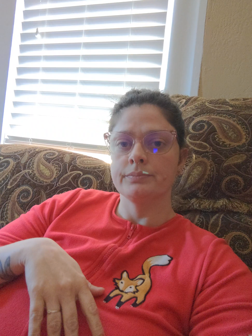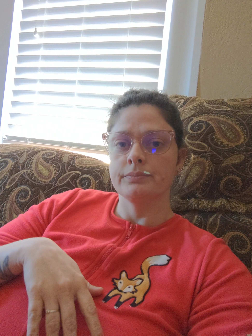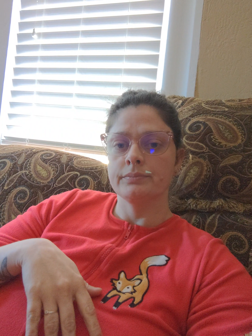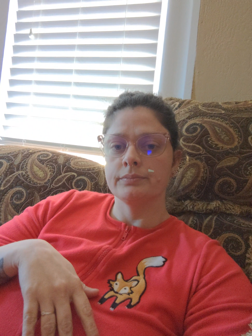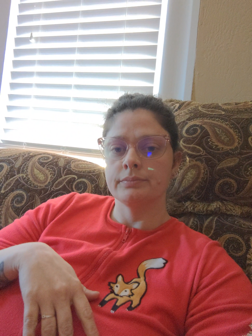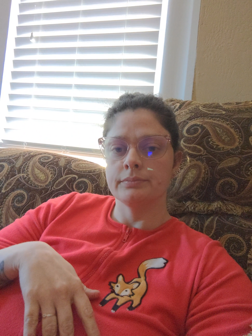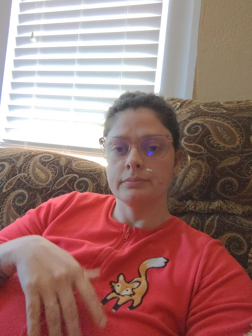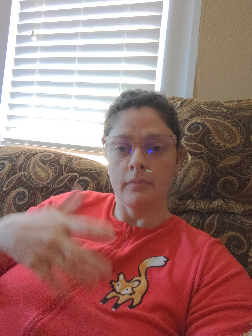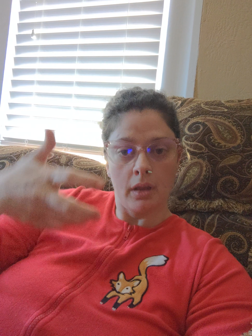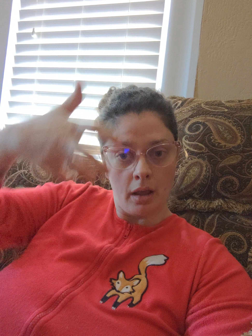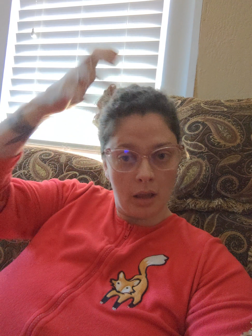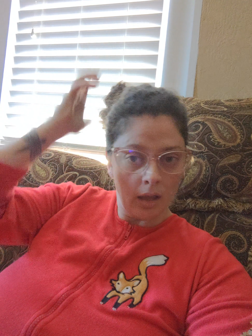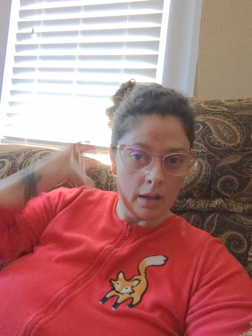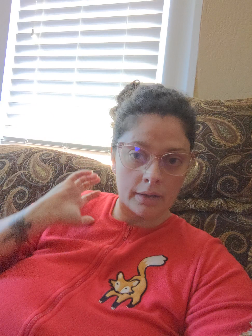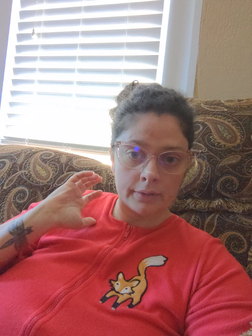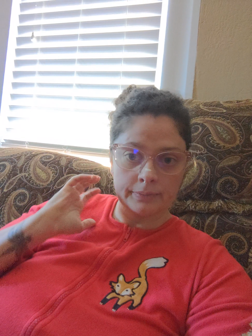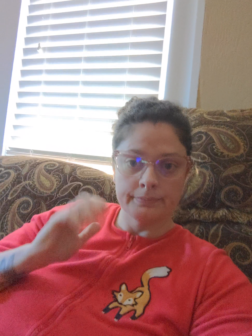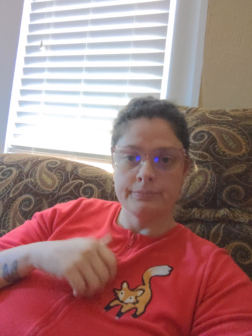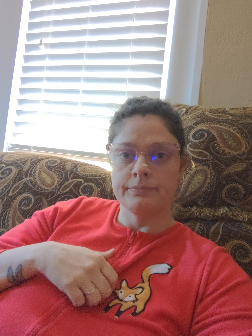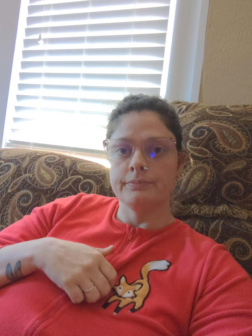lion